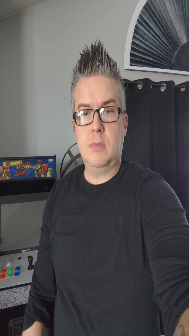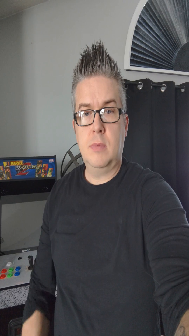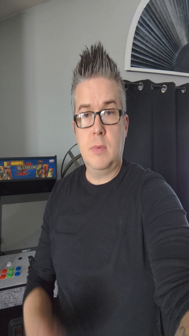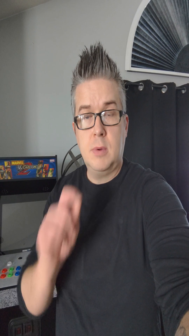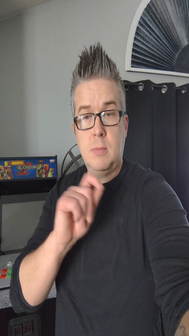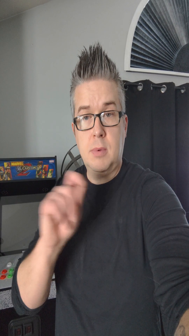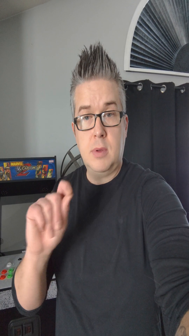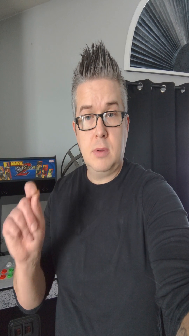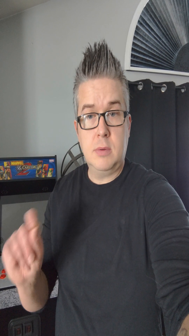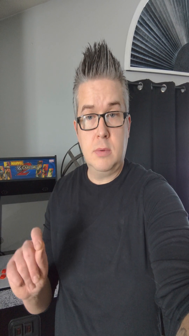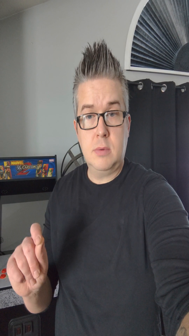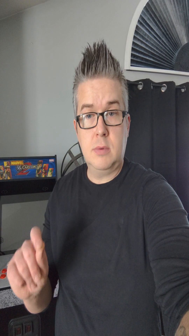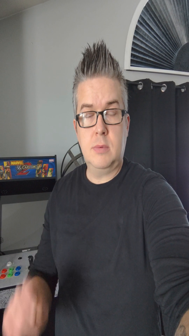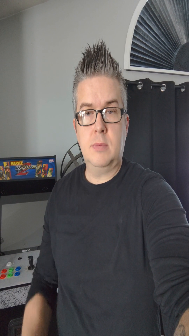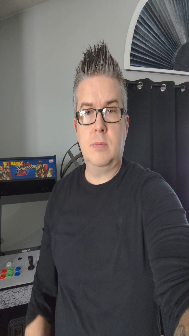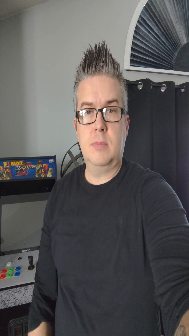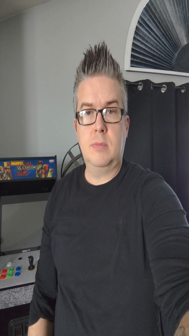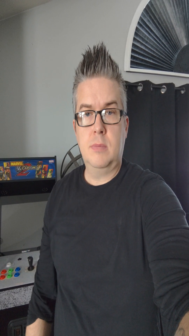pen